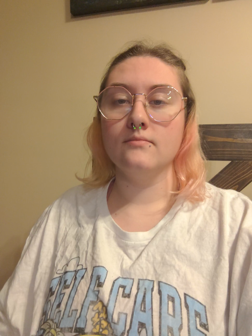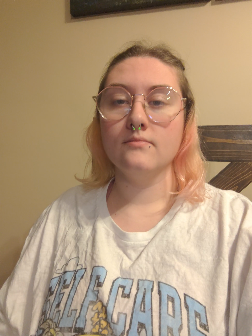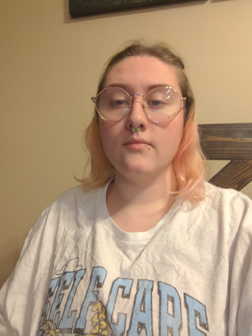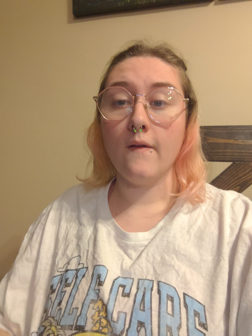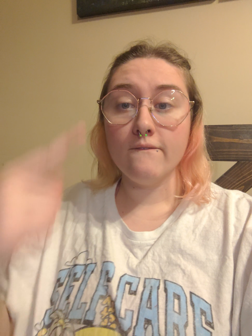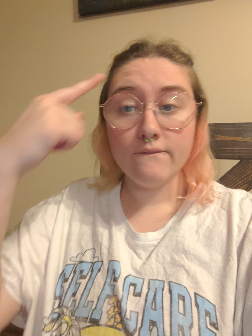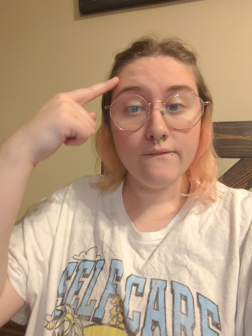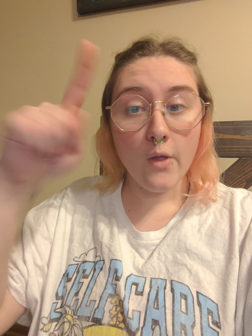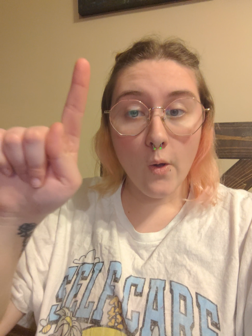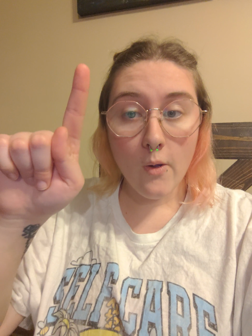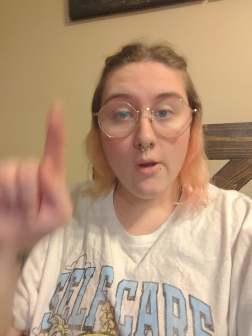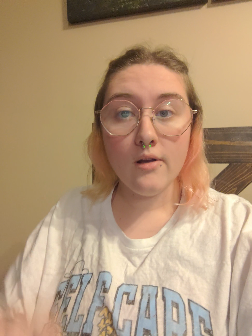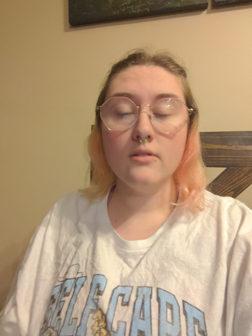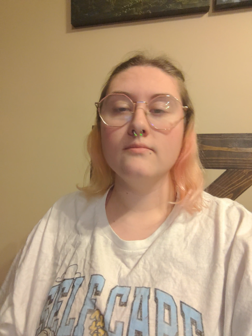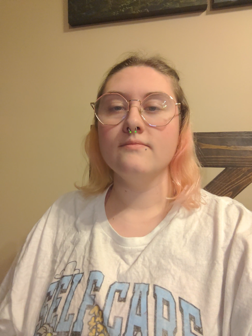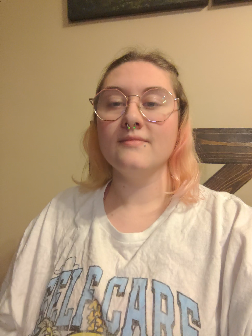for